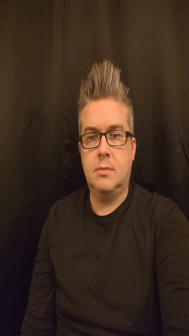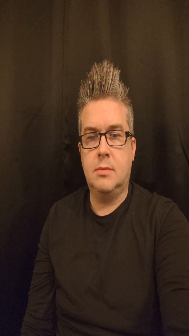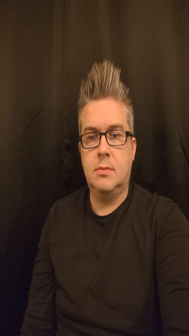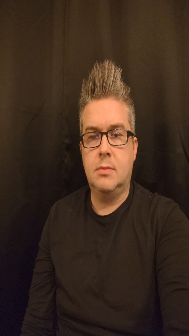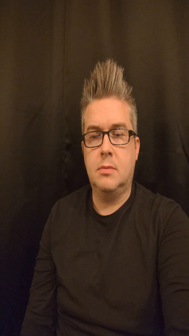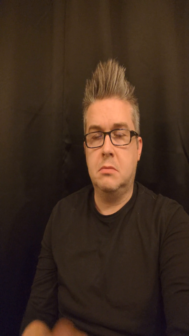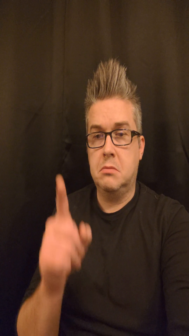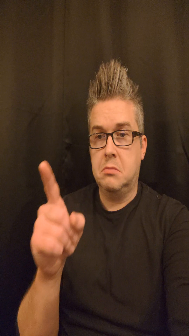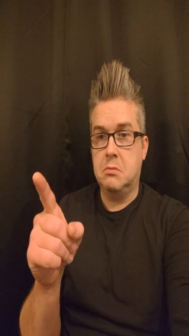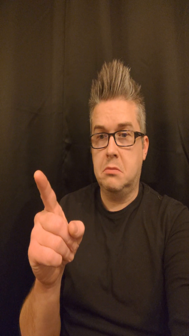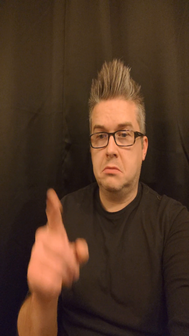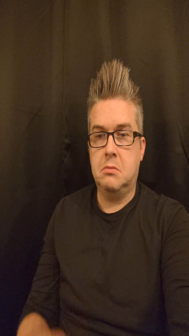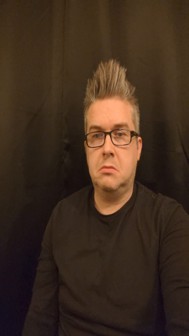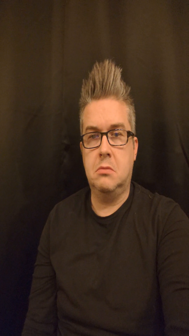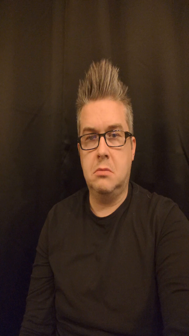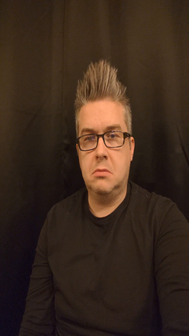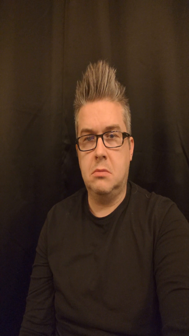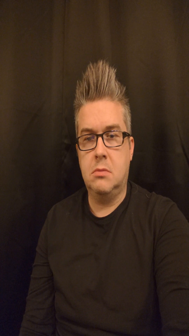he/she/it